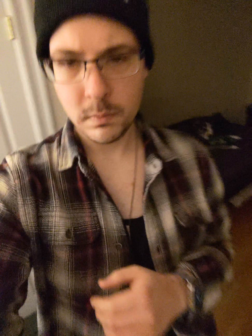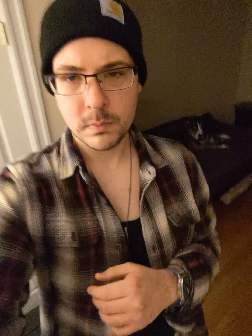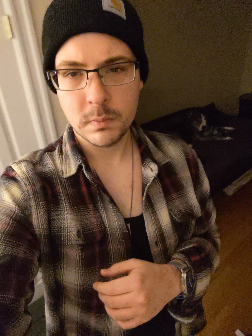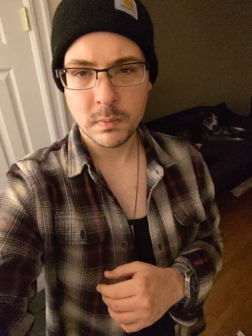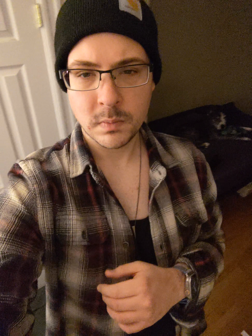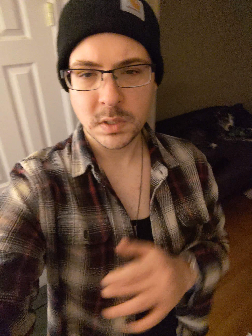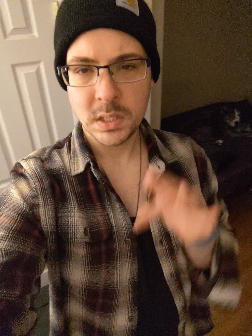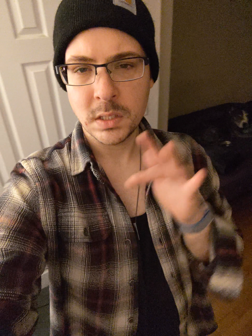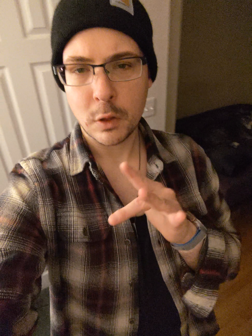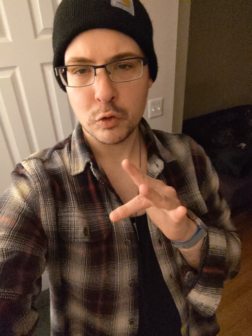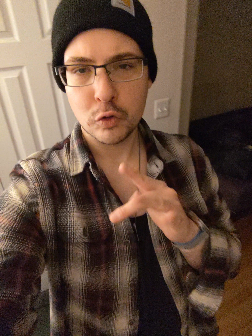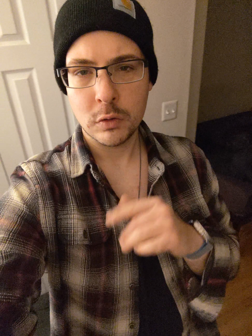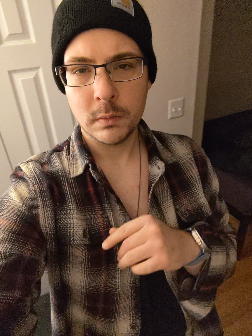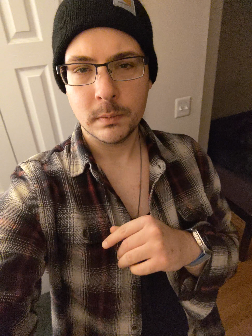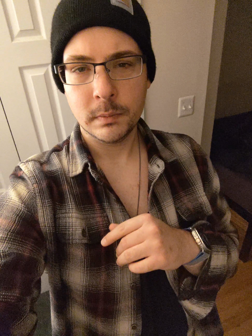touch